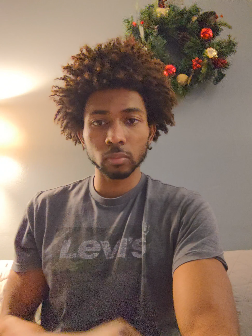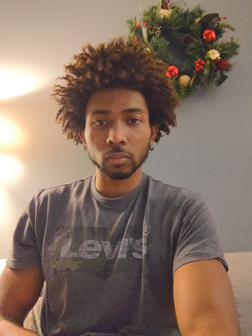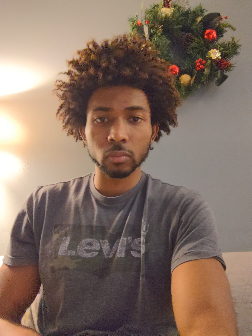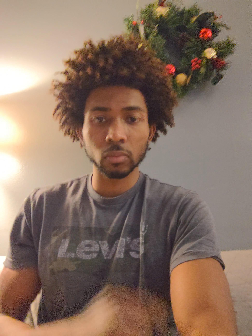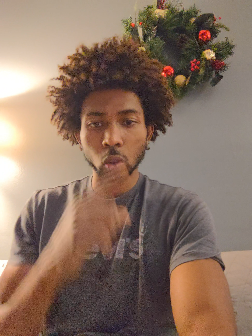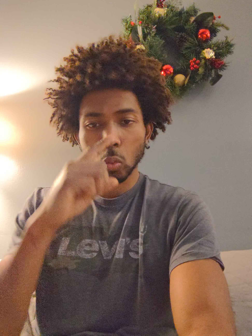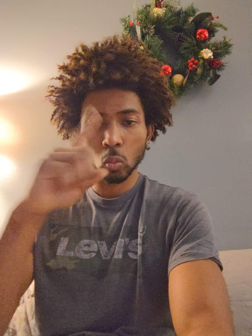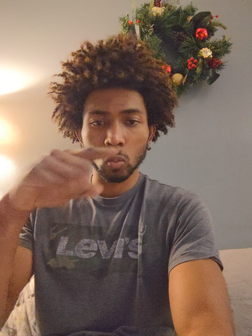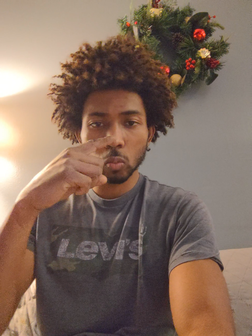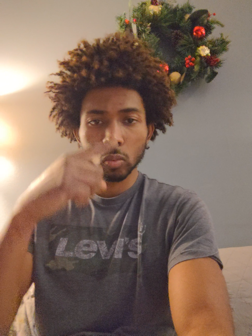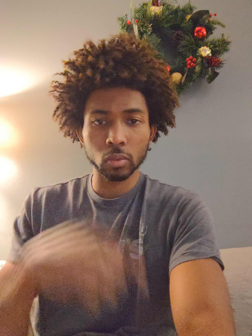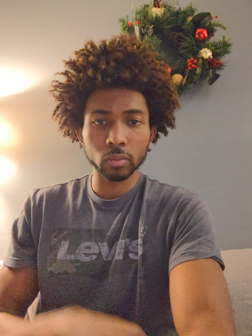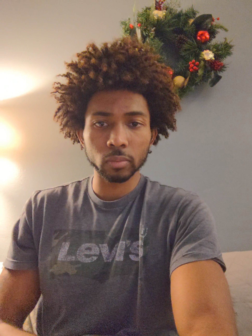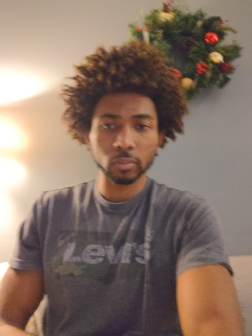noisy